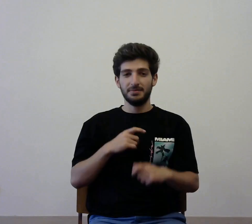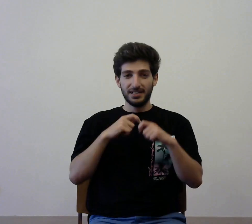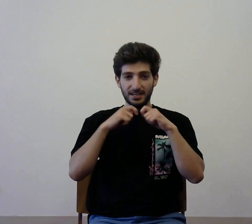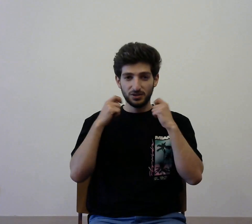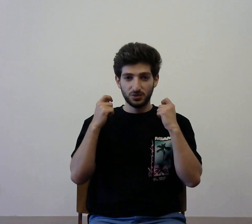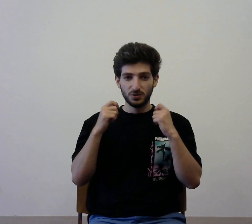ad günü